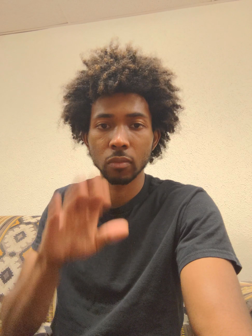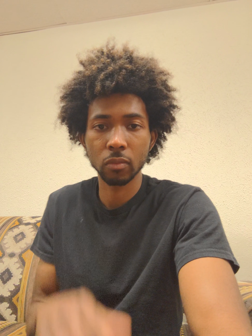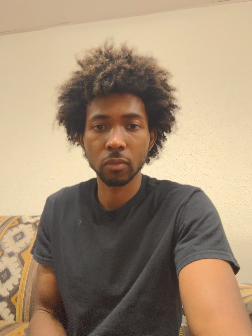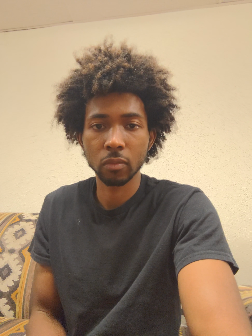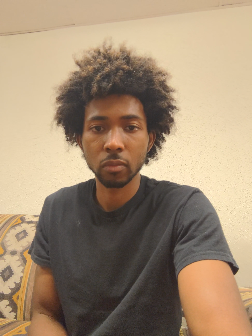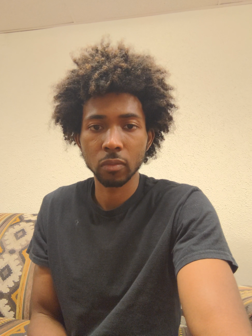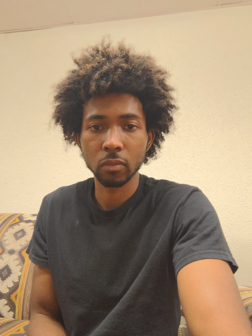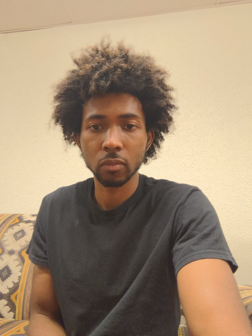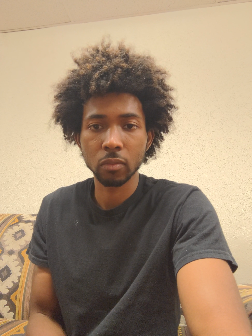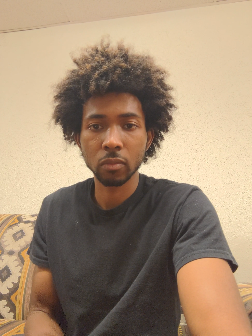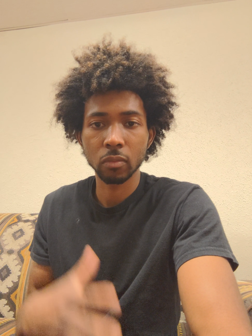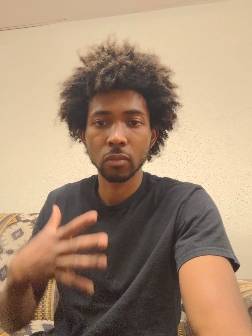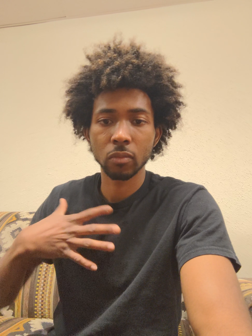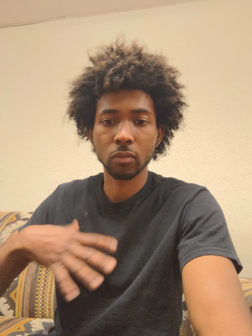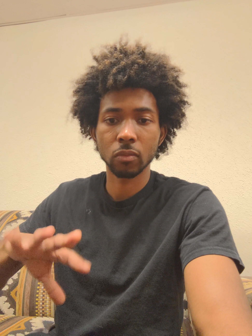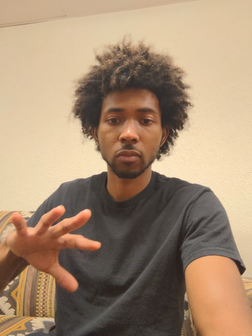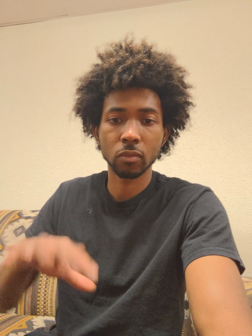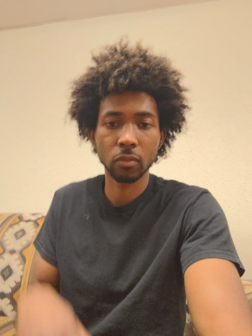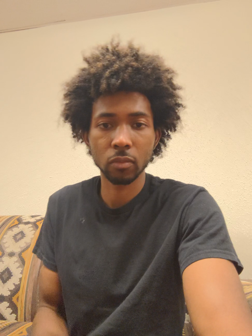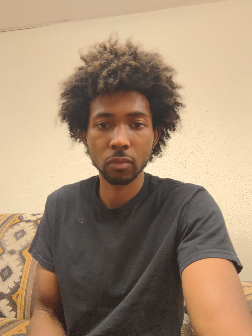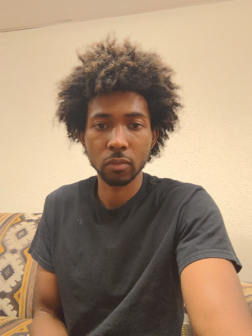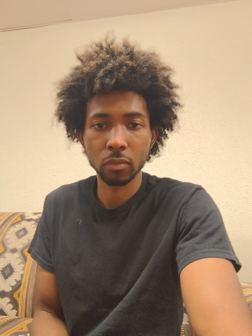dress